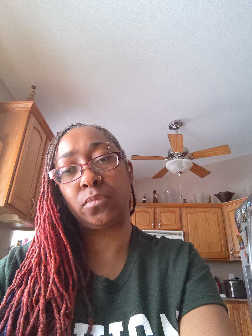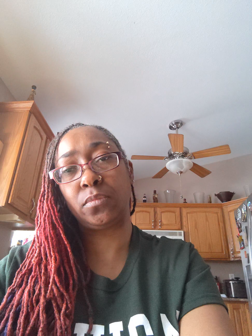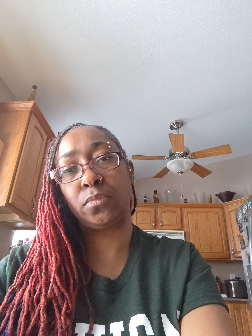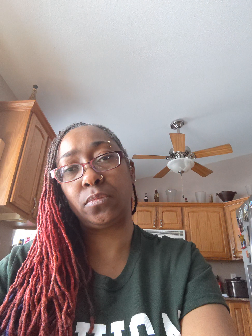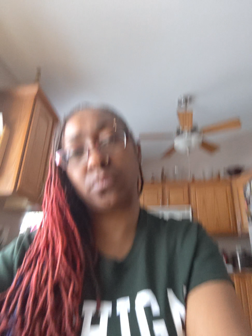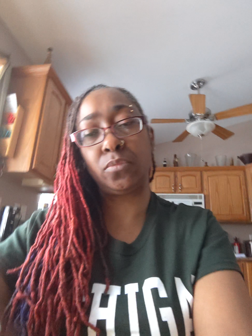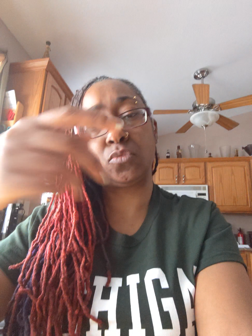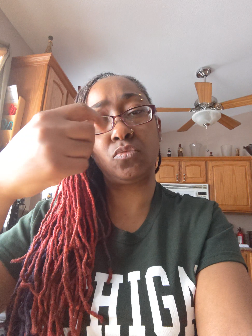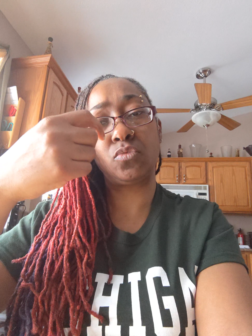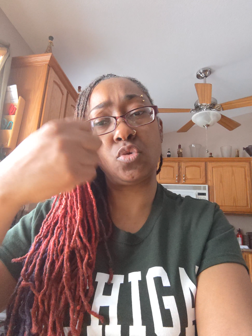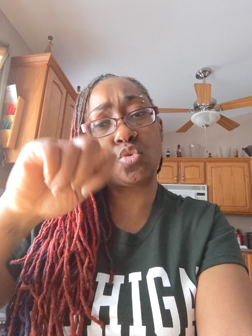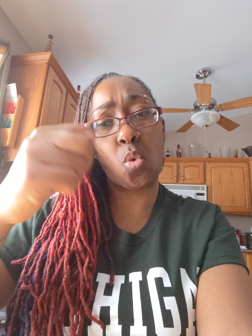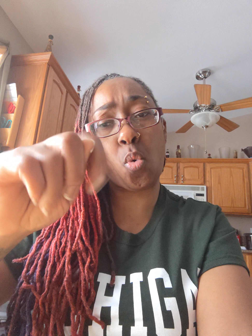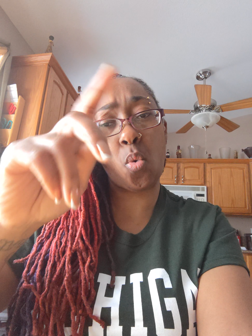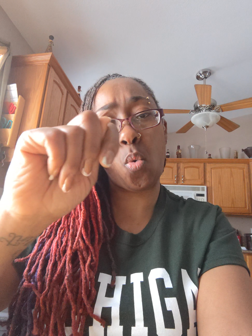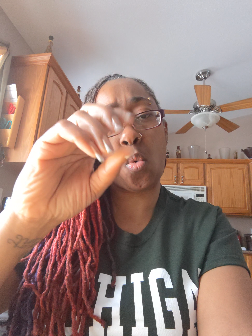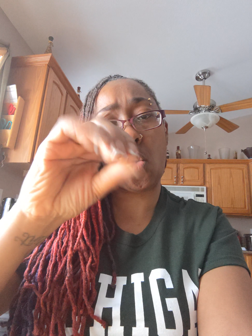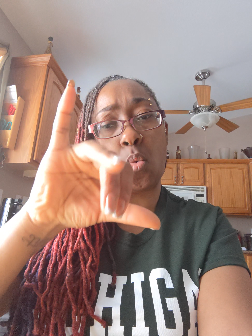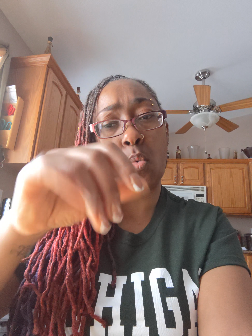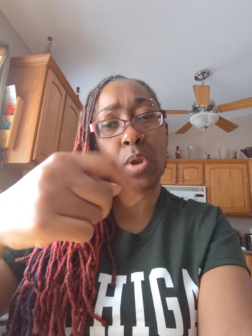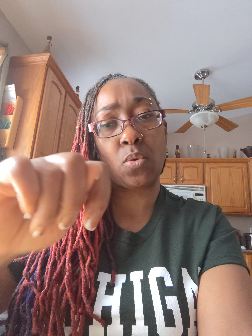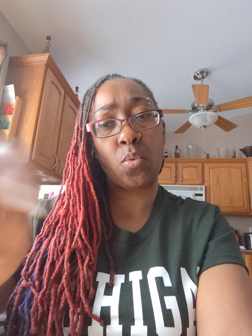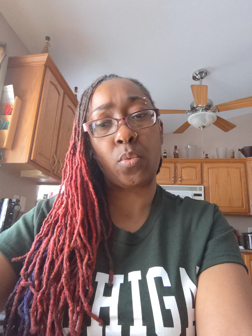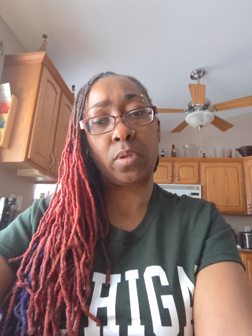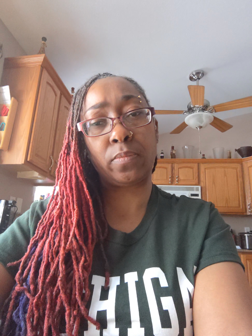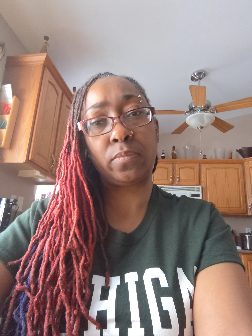toy